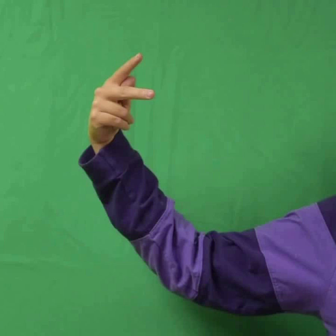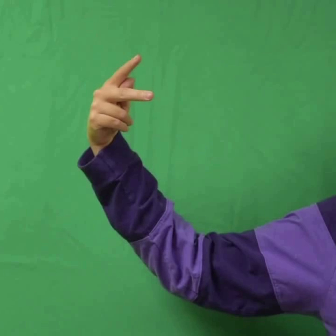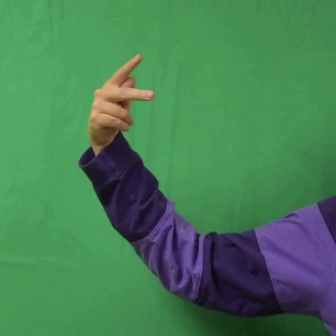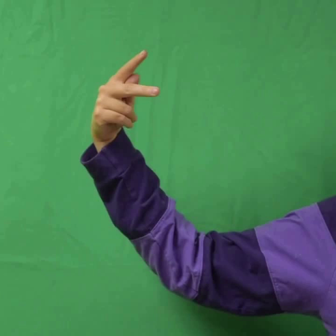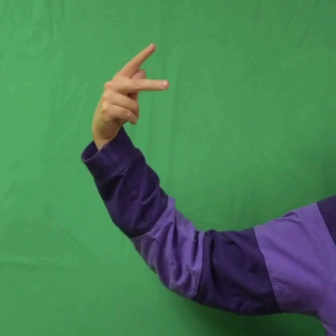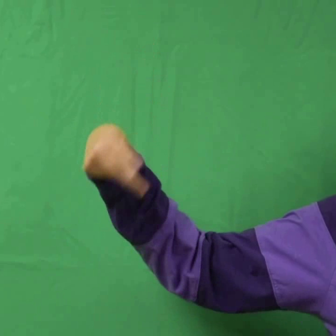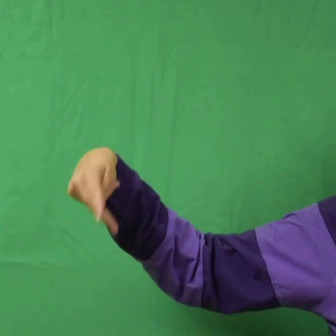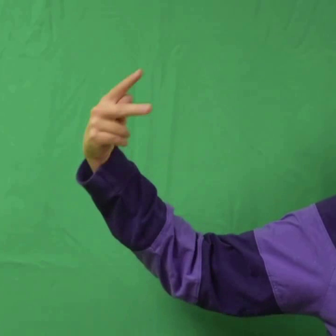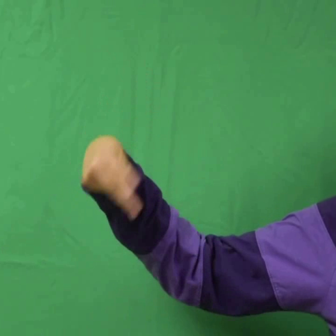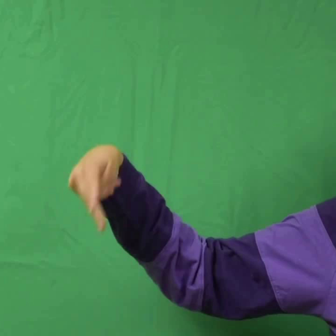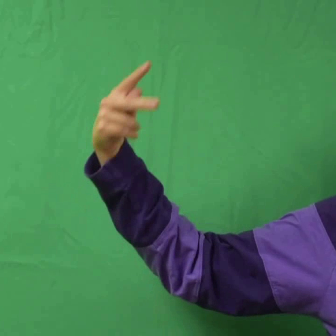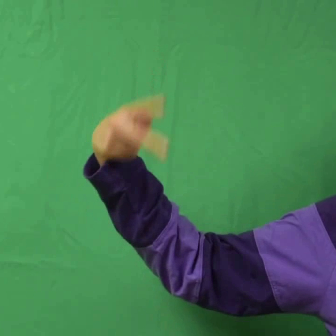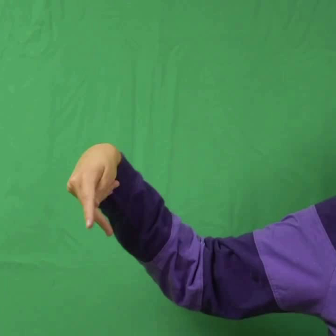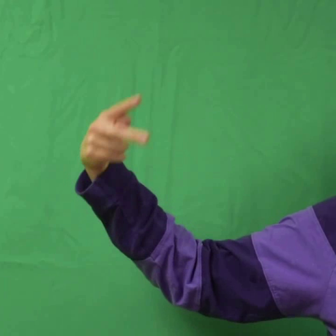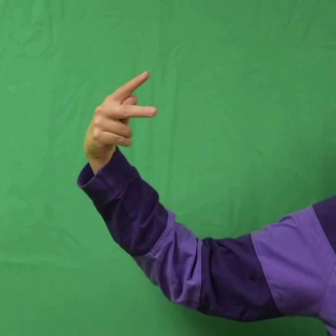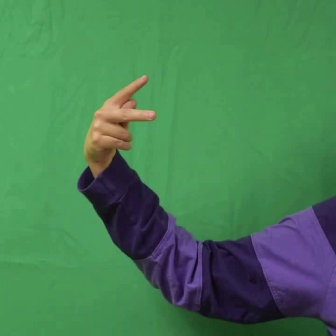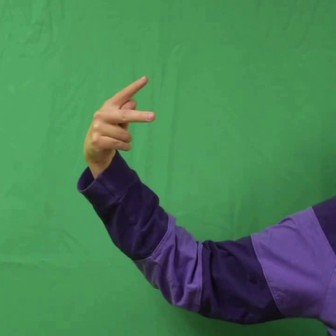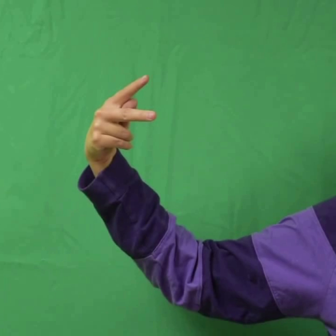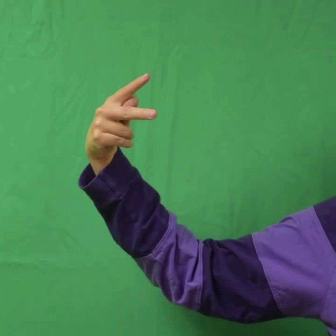K